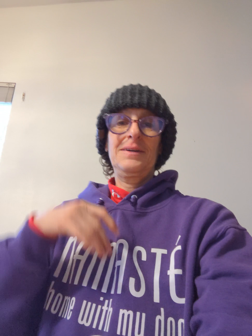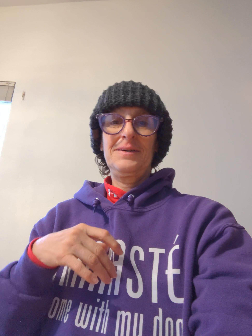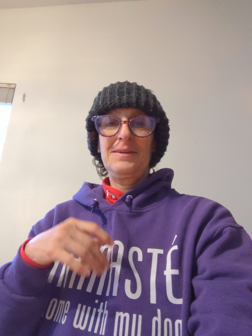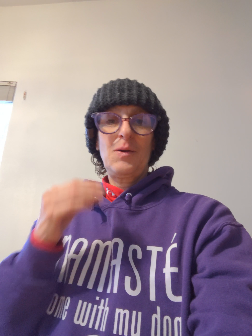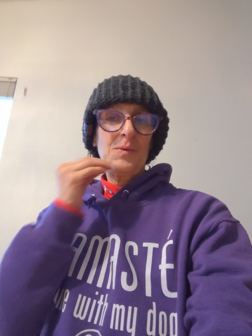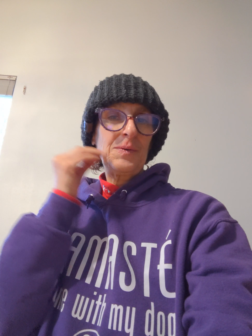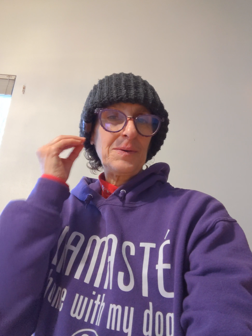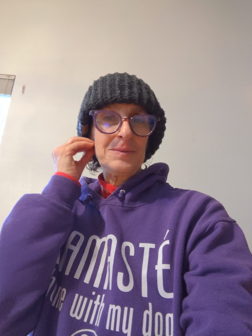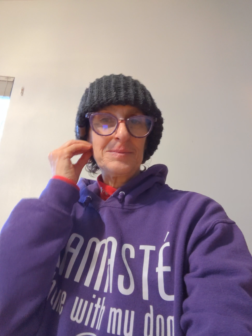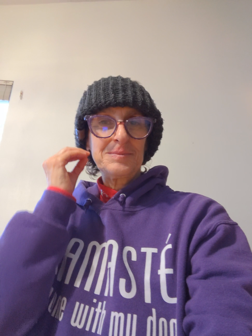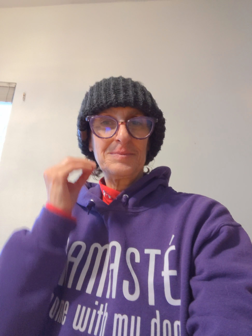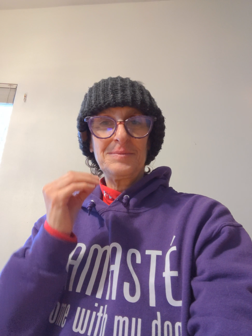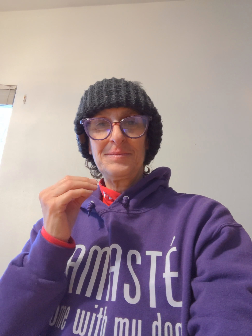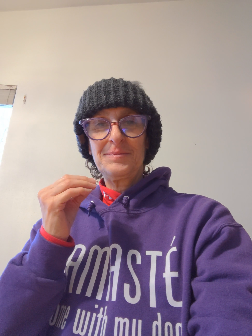home